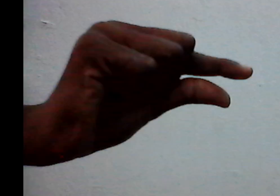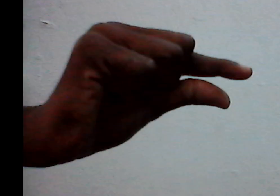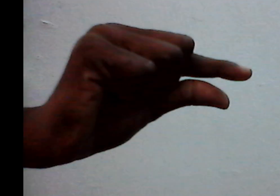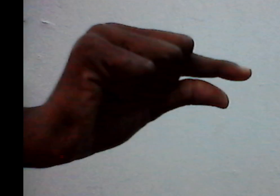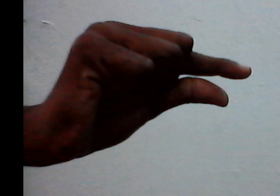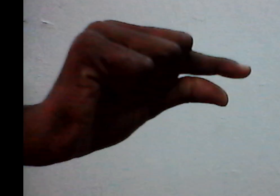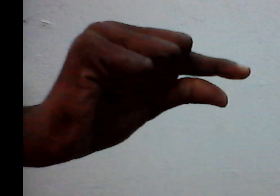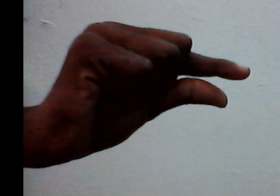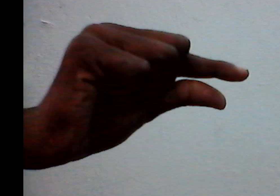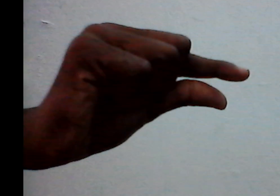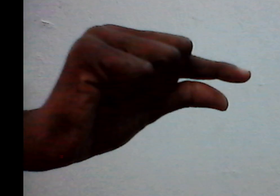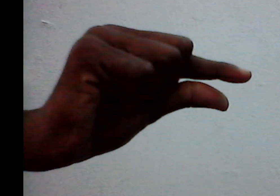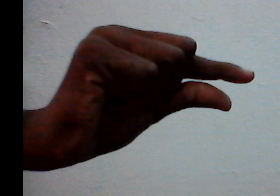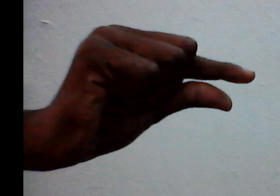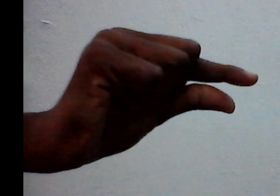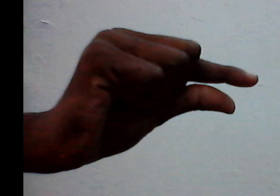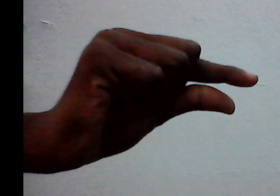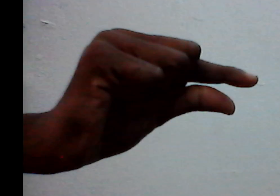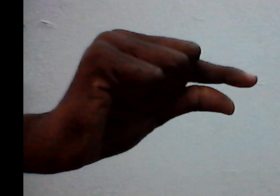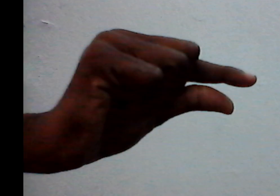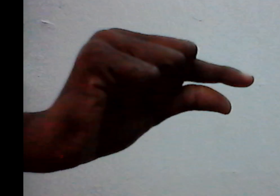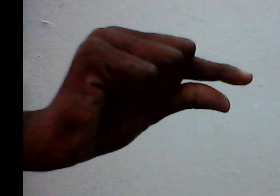ഉ